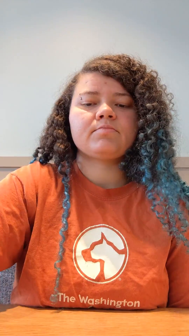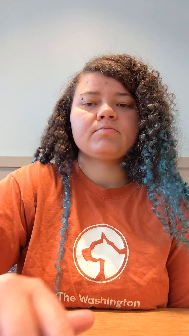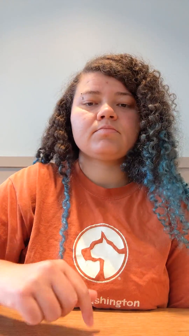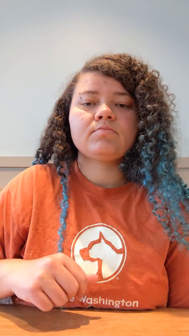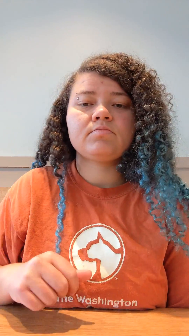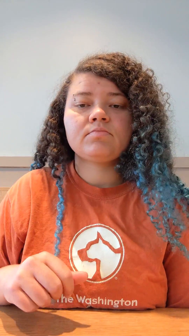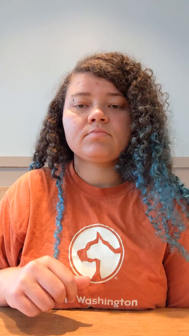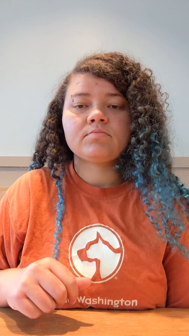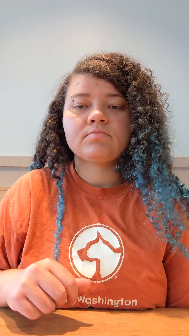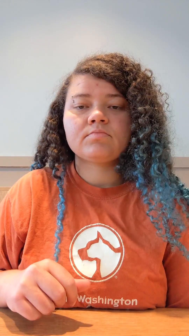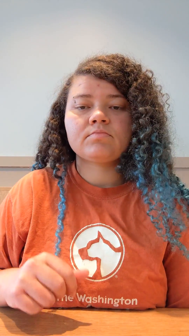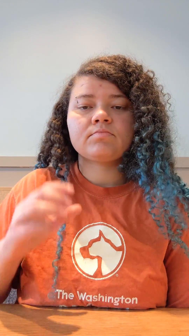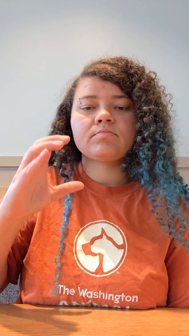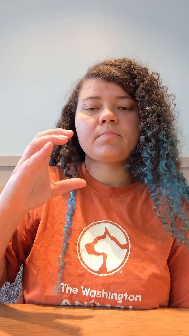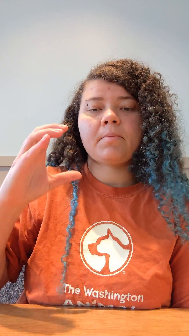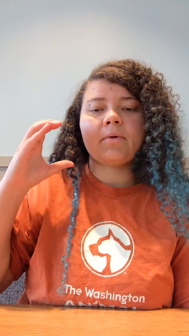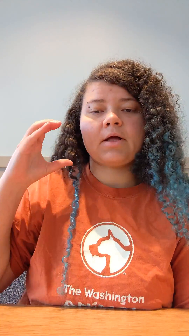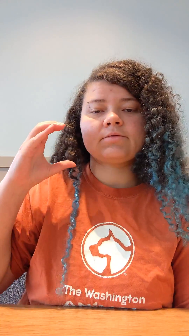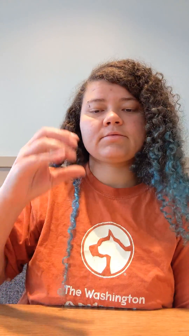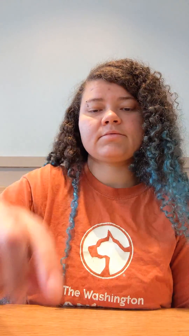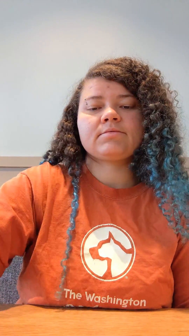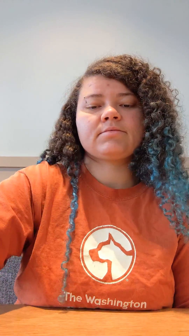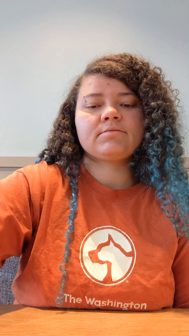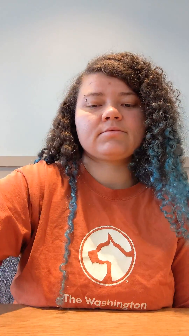bus